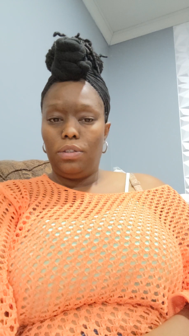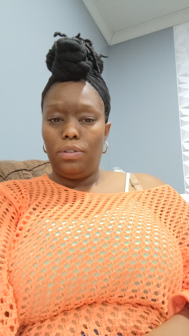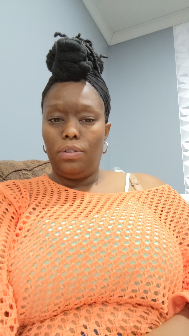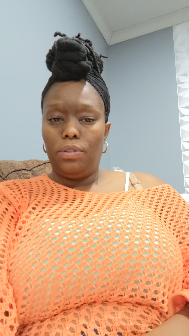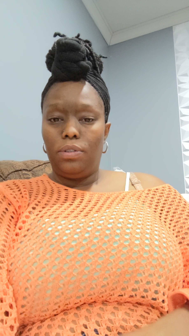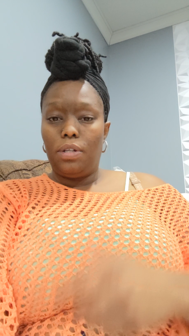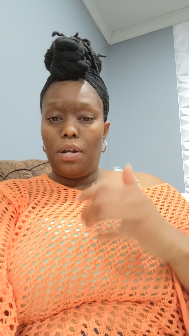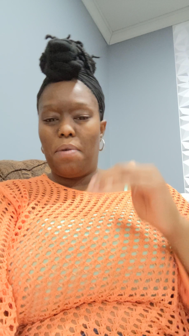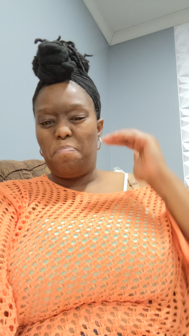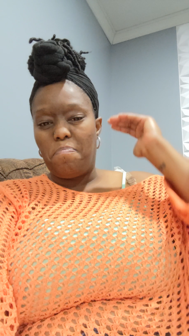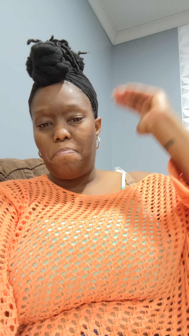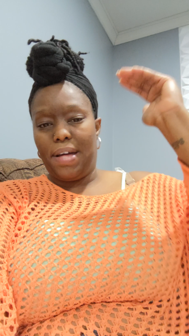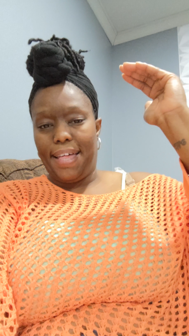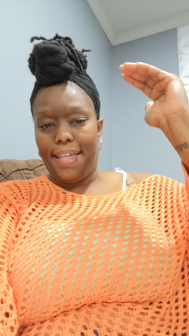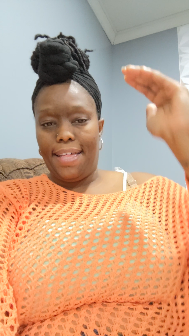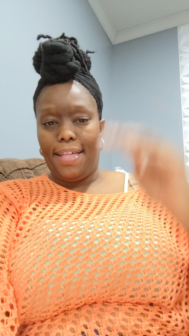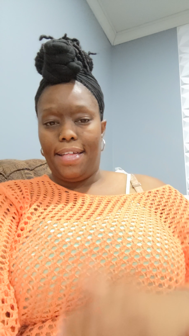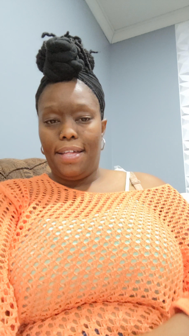big